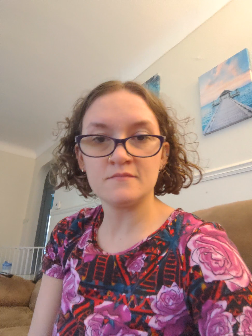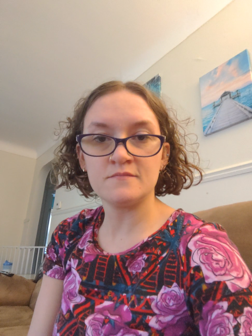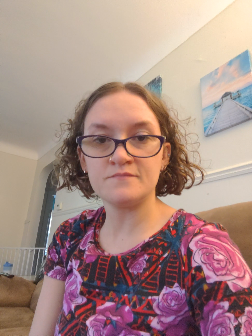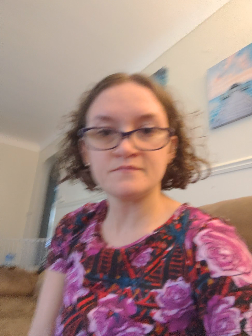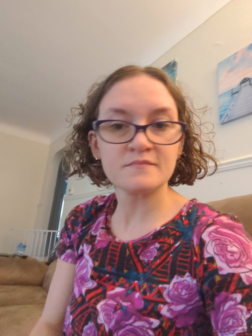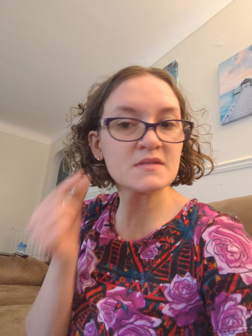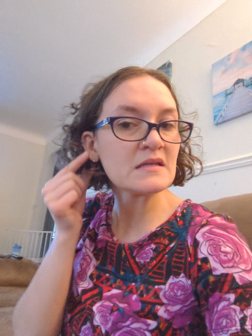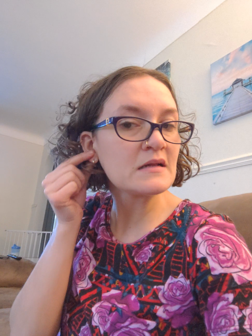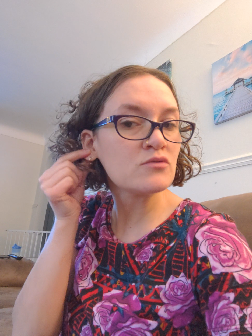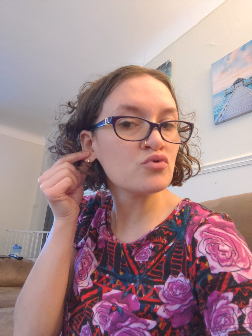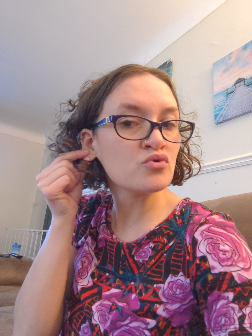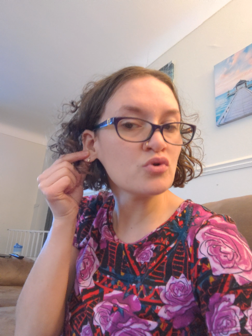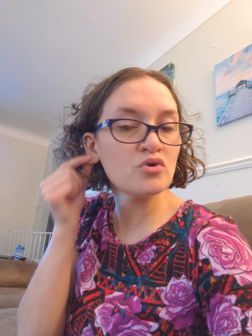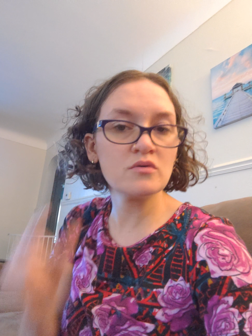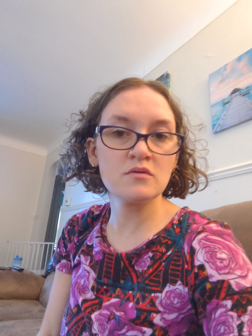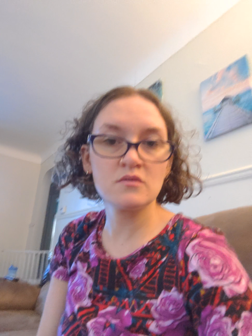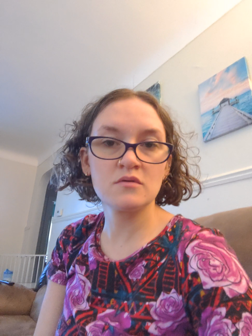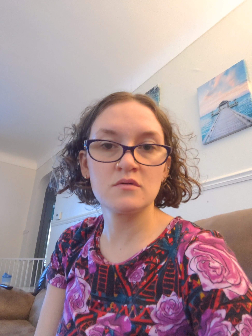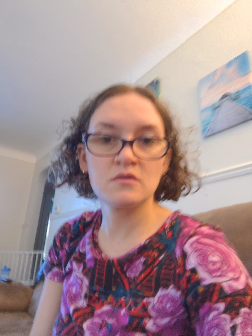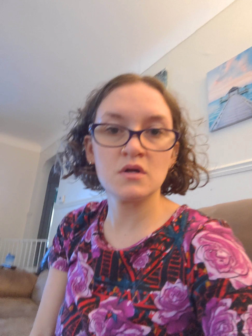ear